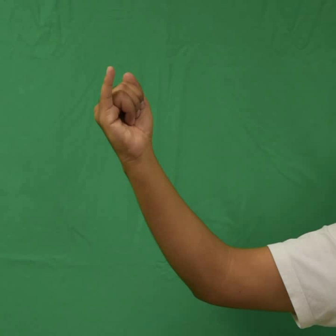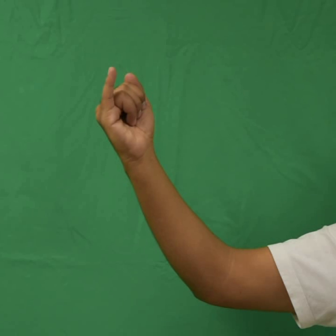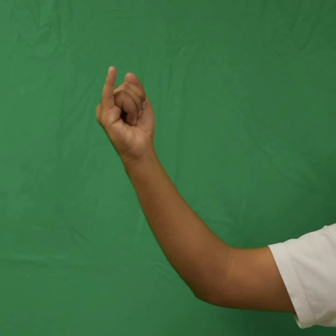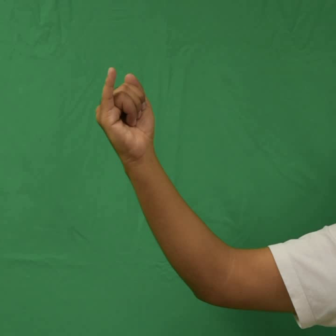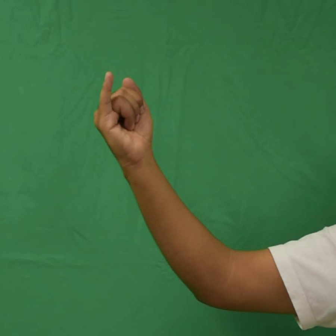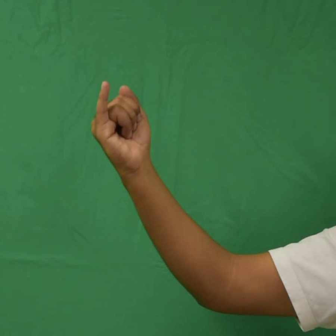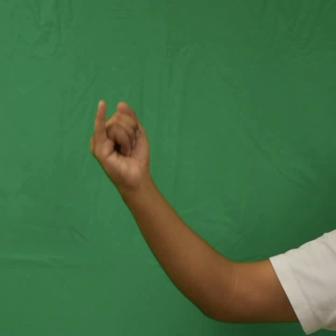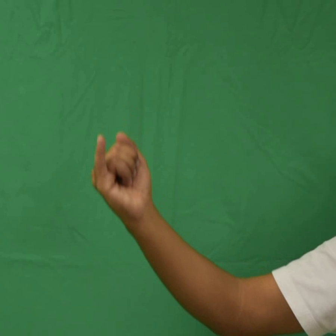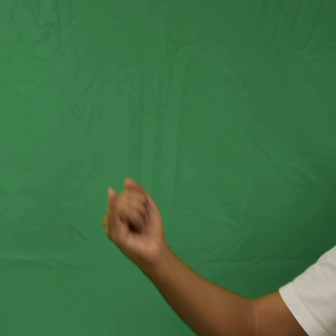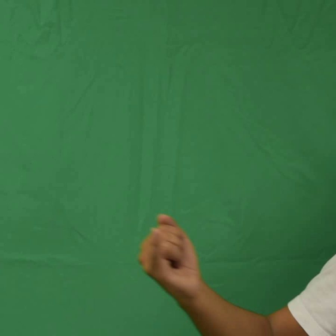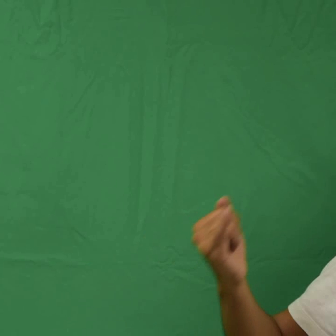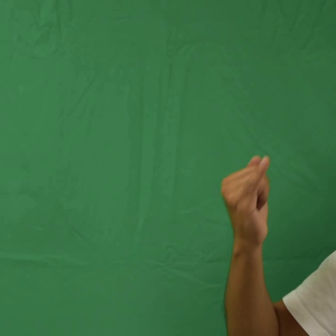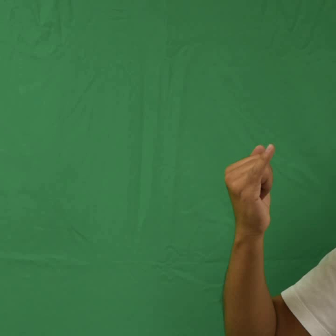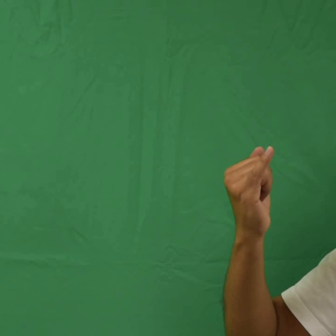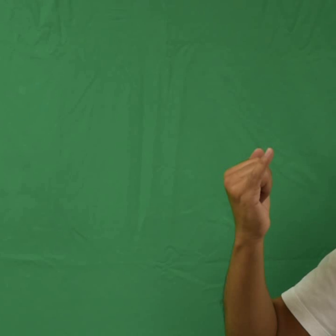J